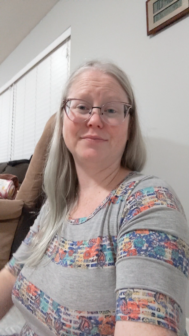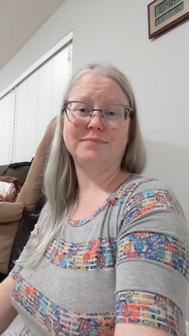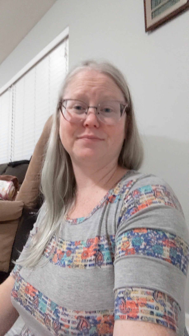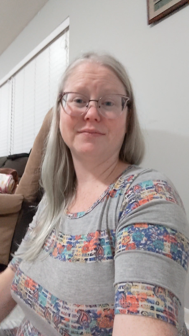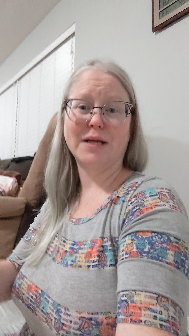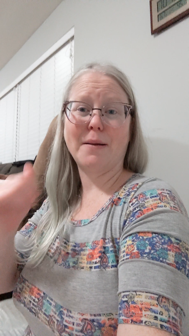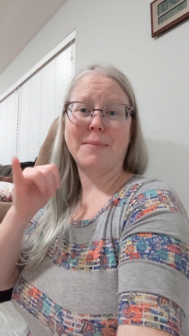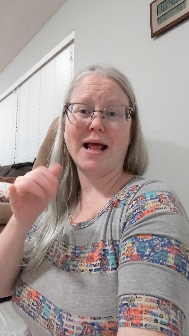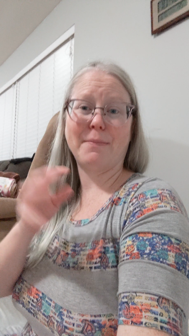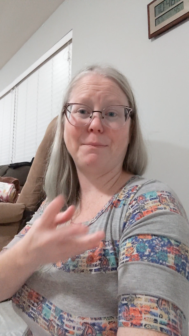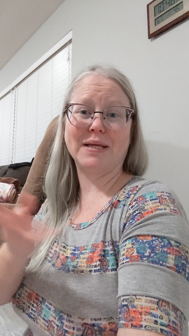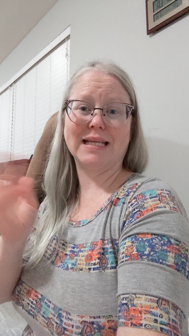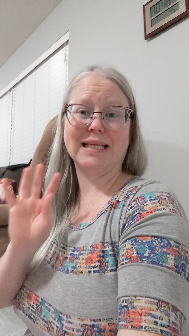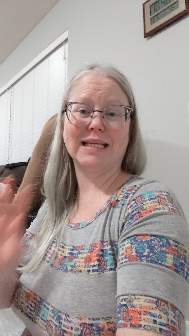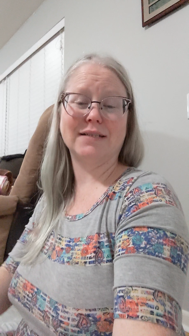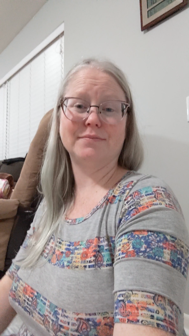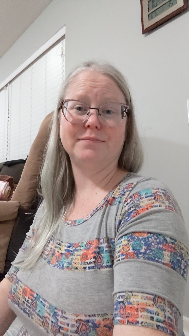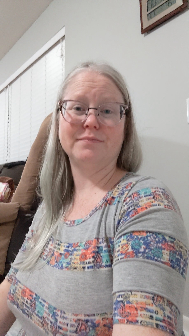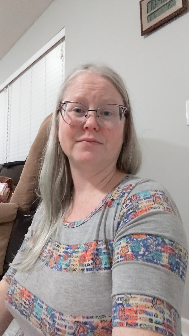playpen